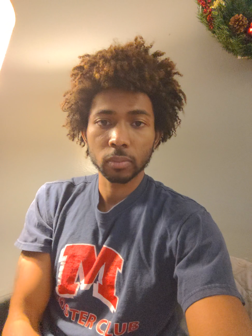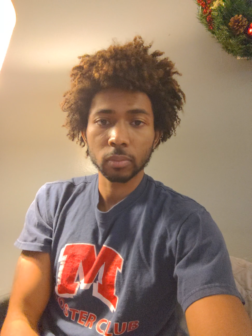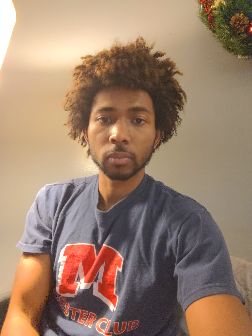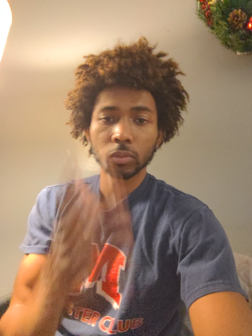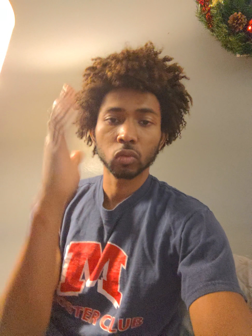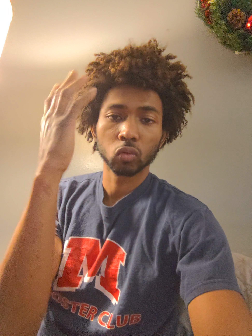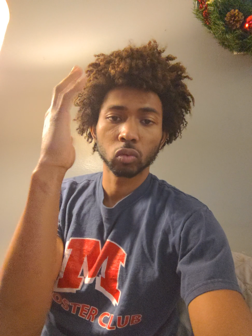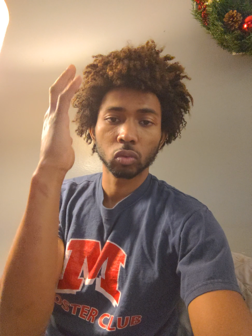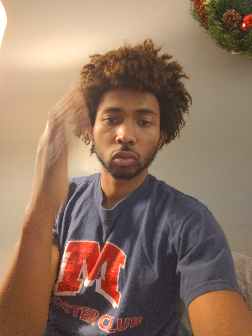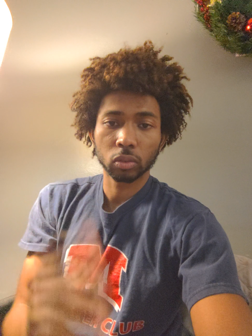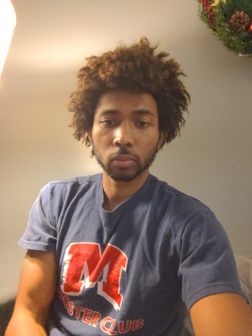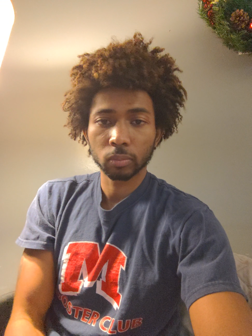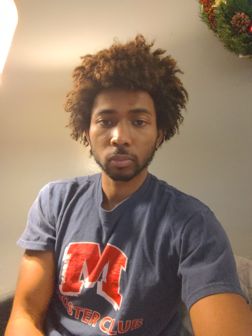tree